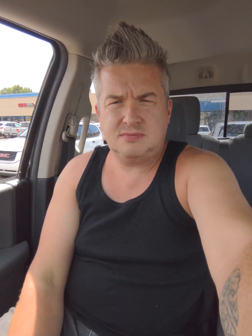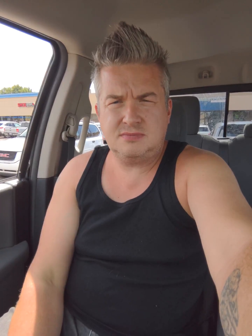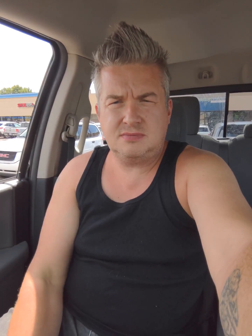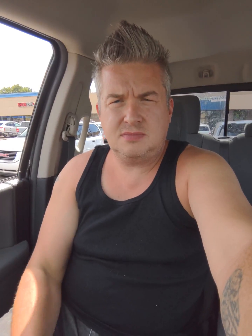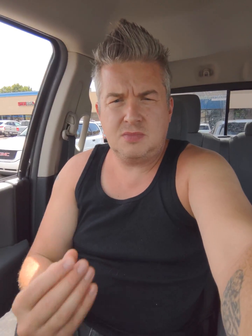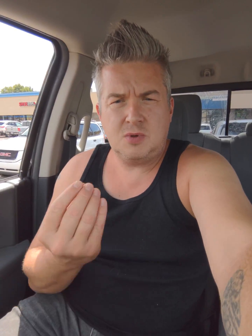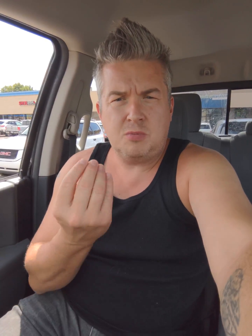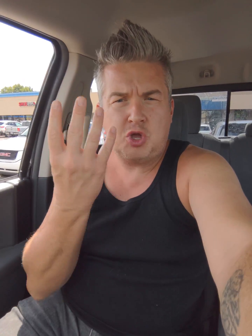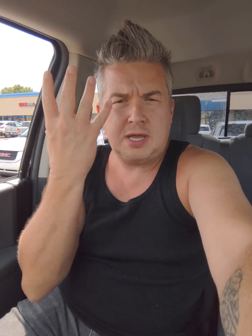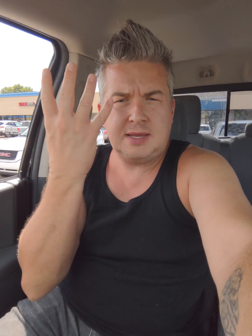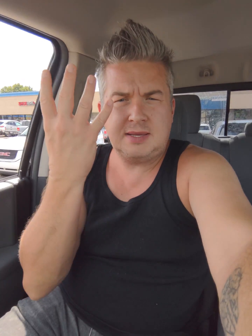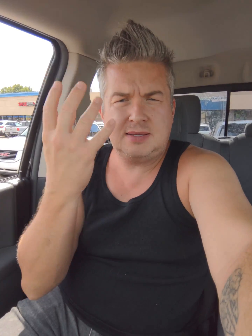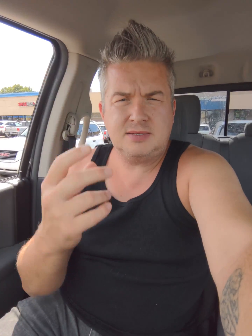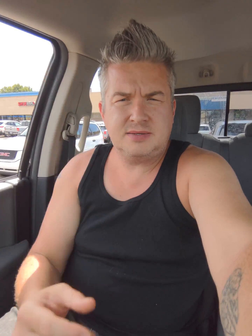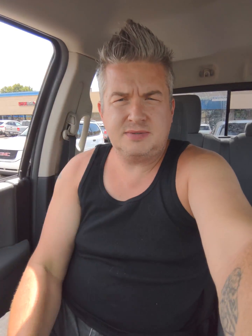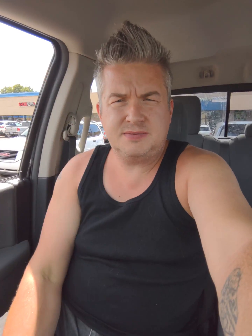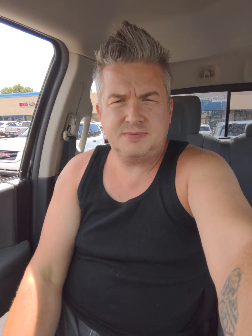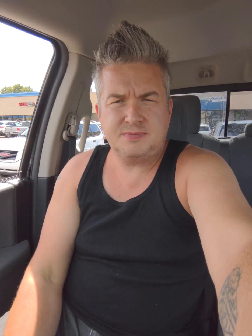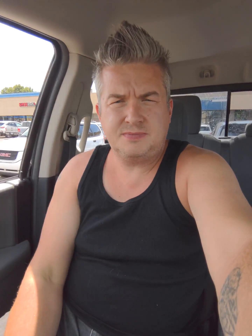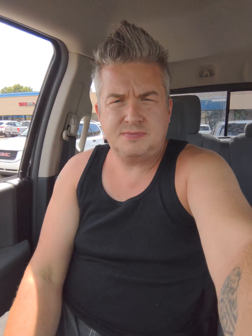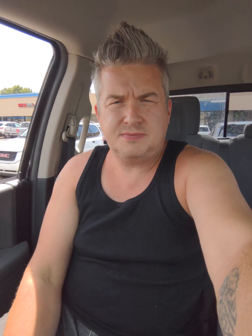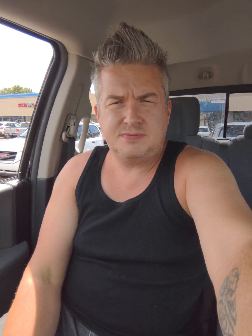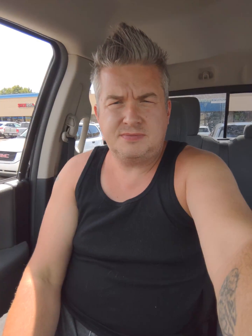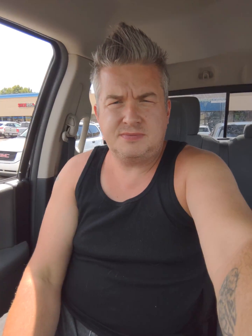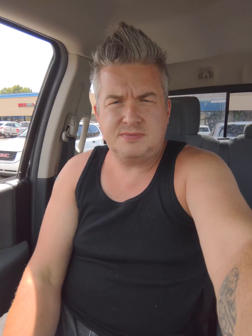plants